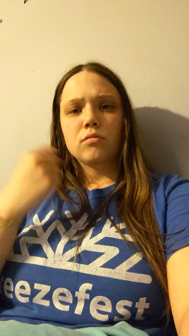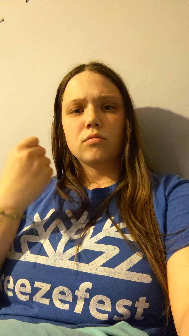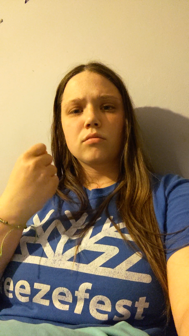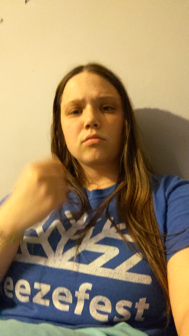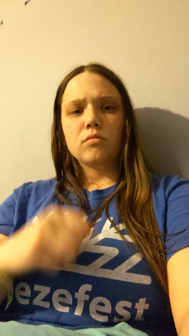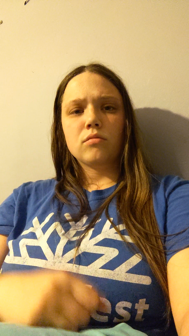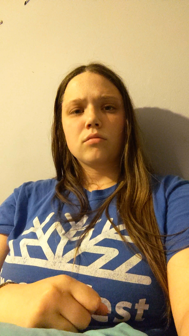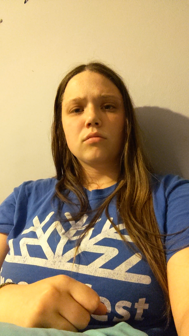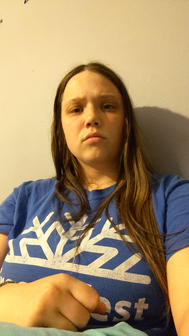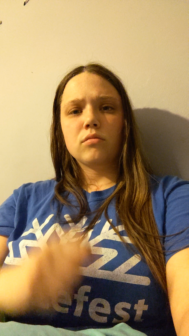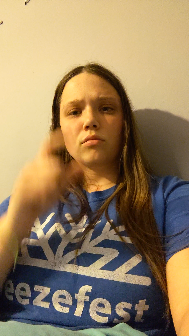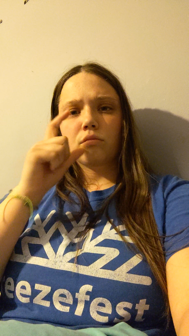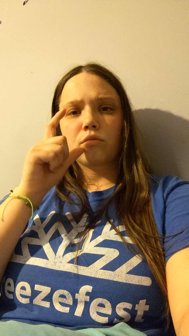lunch